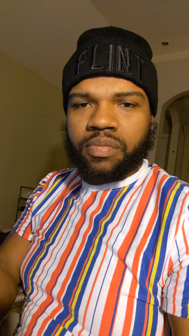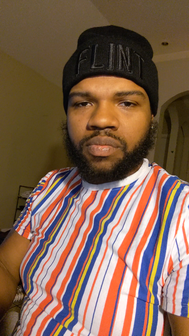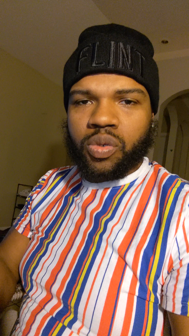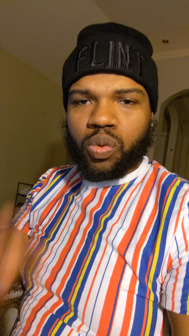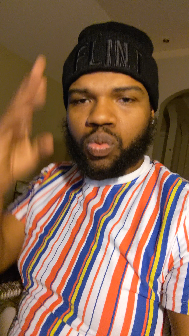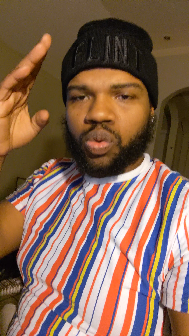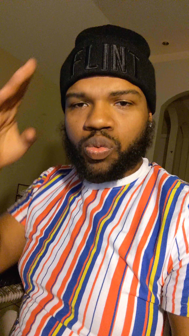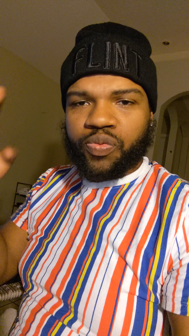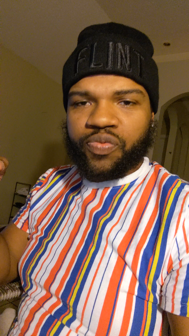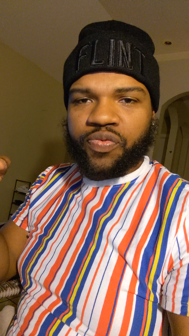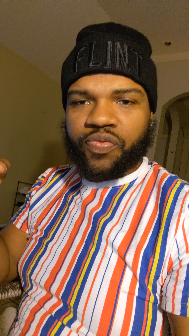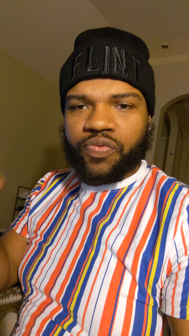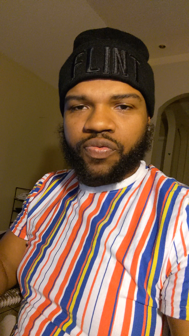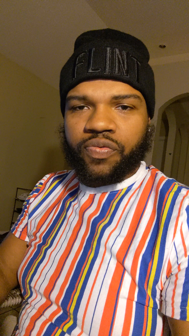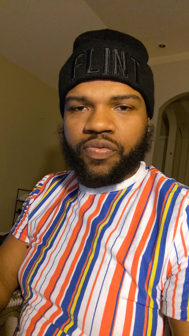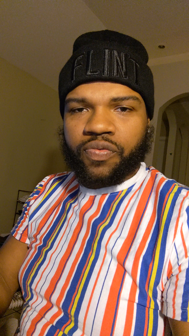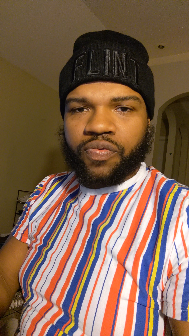roof